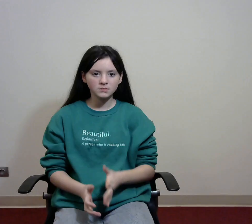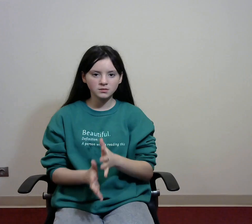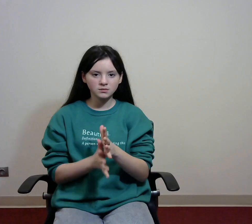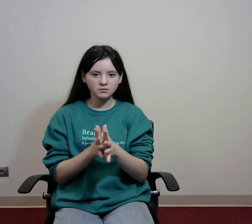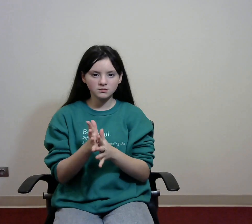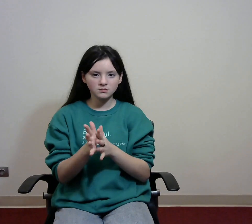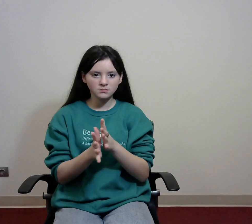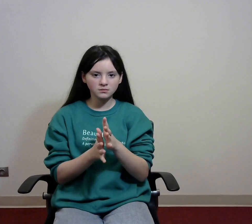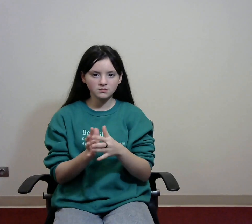işarə